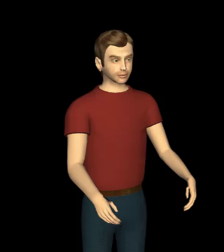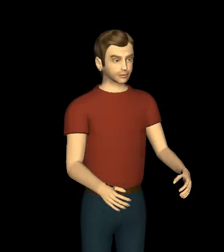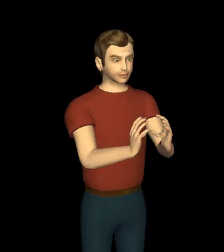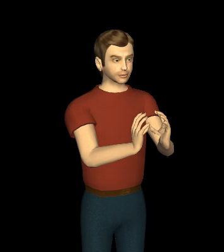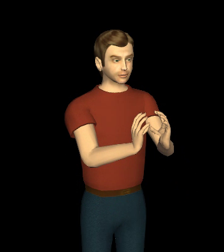أرض